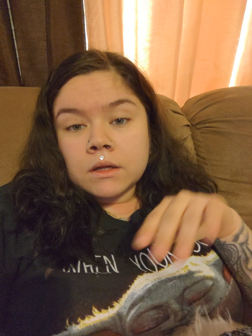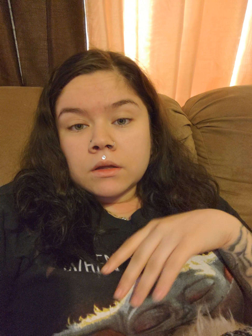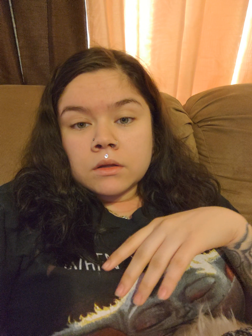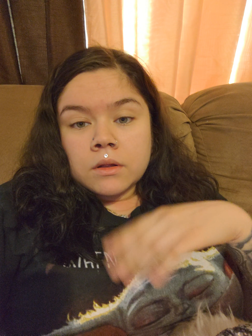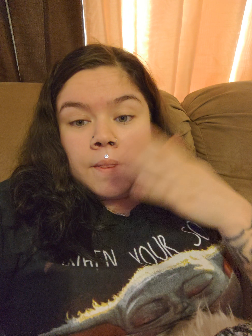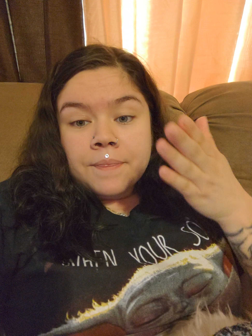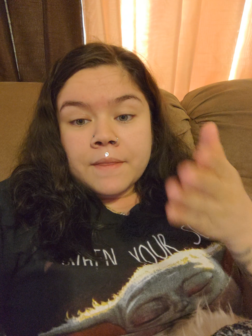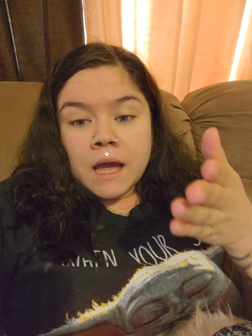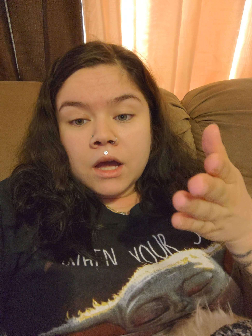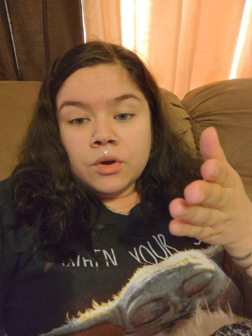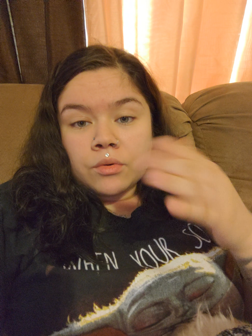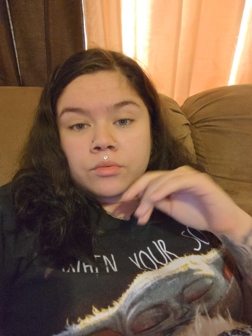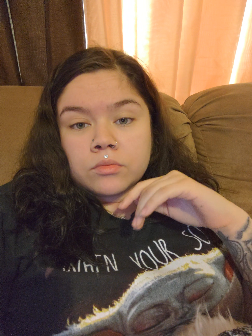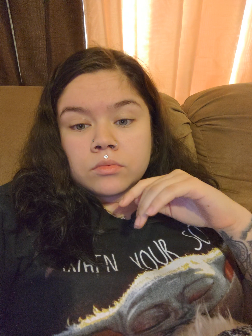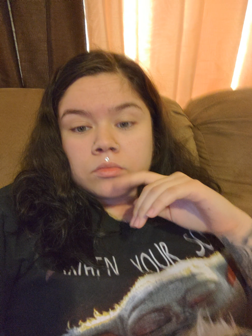there